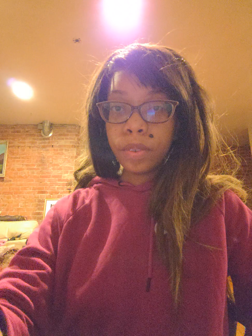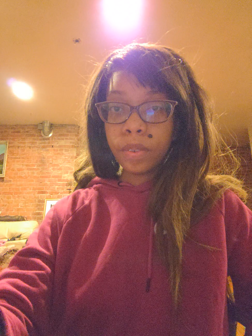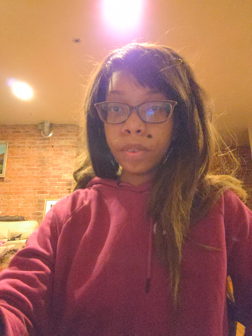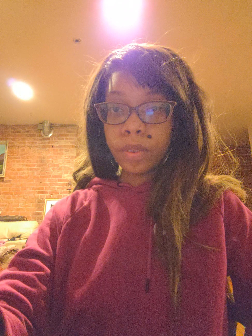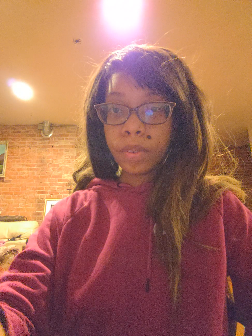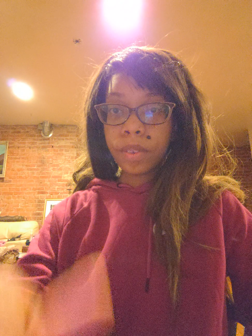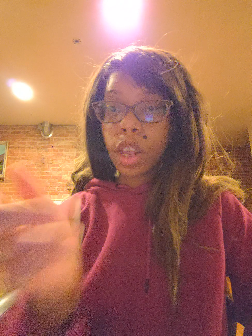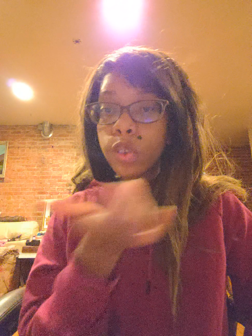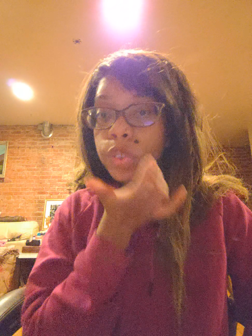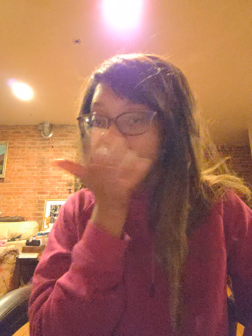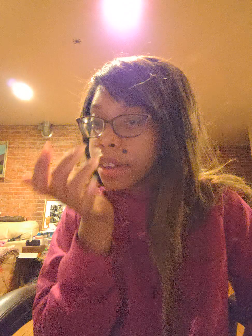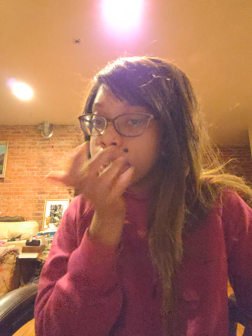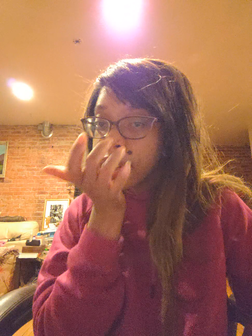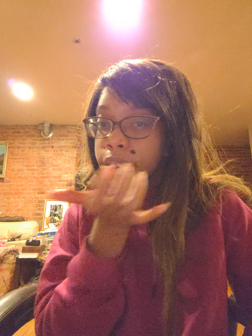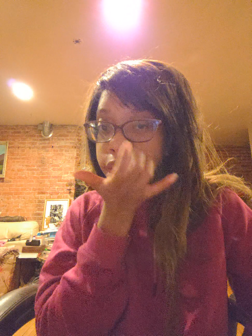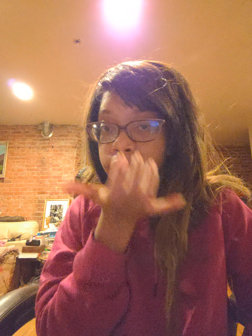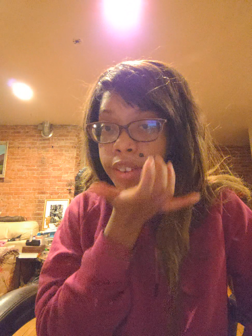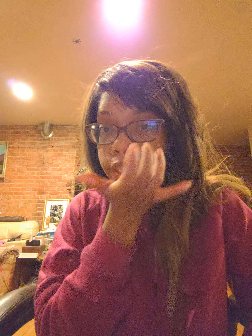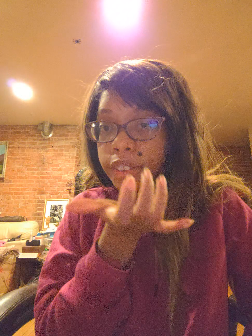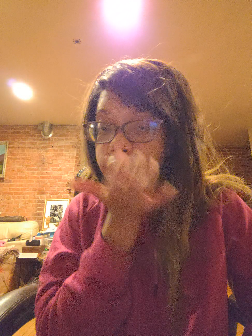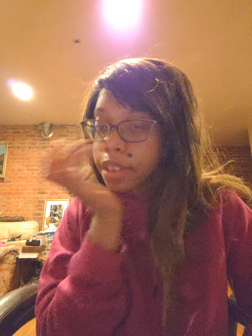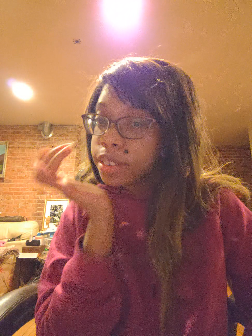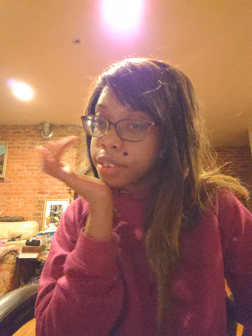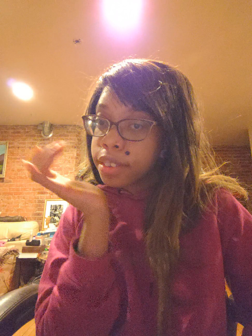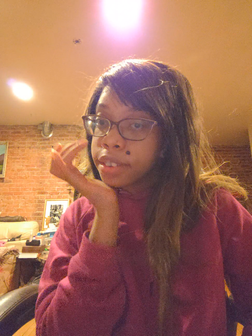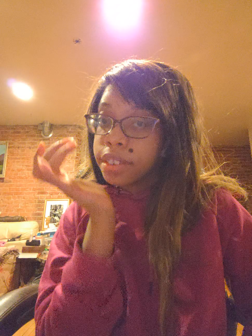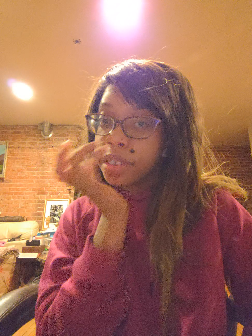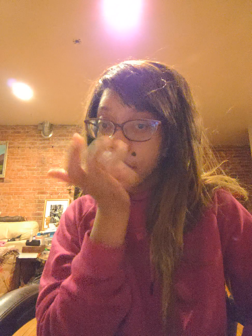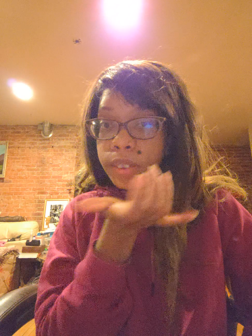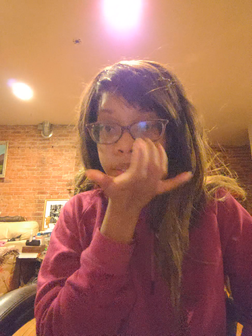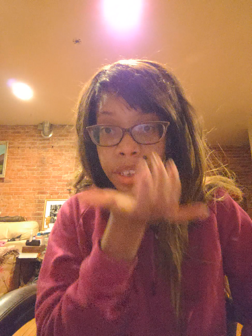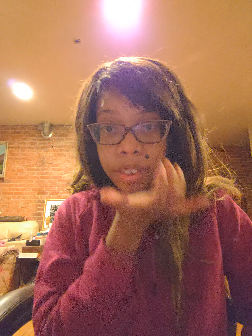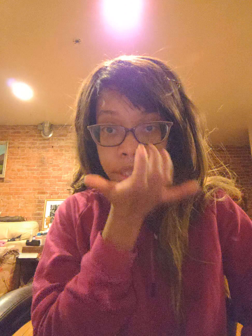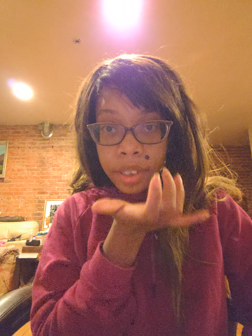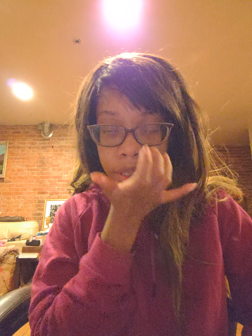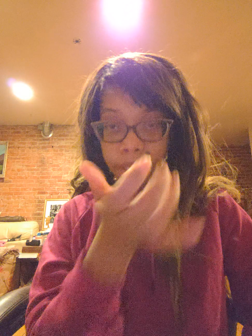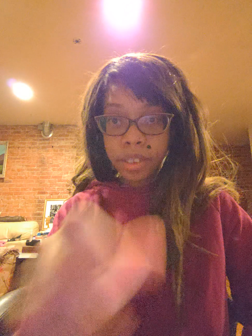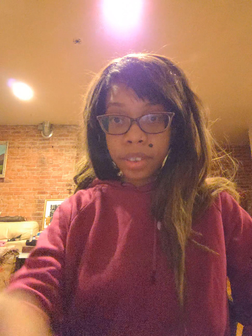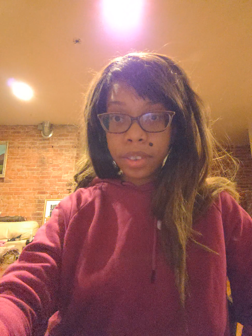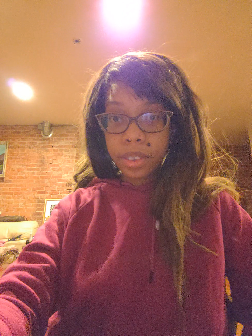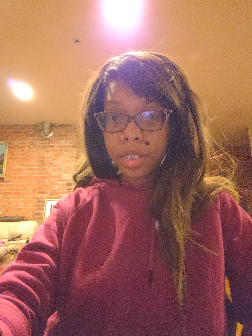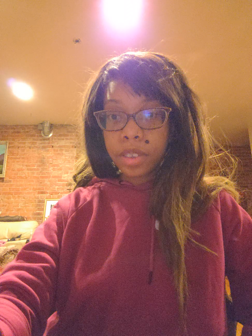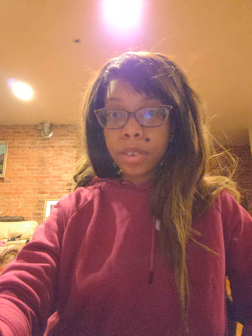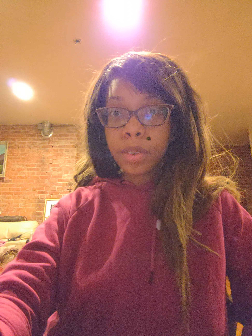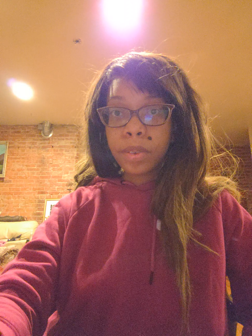grass